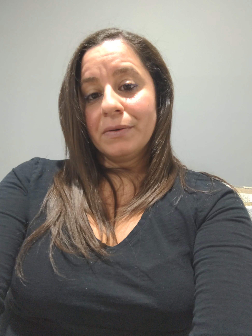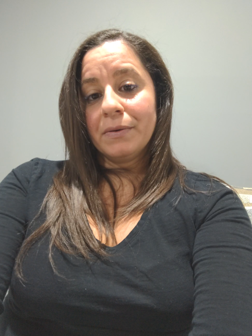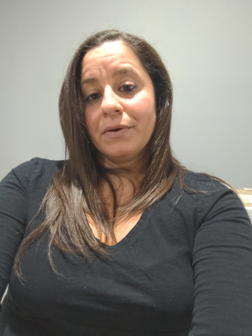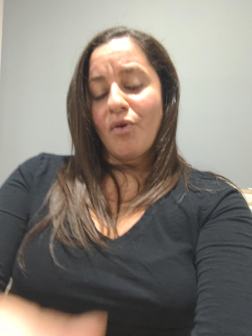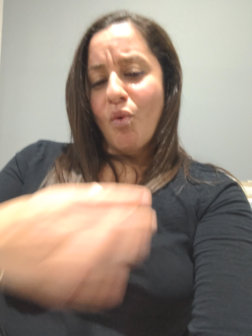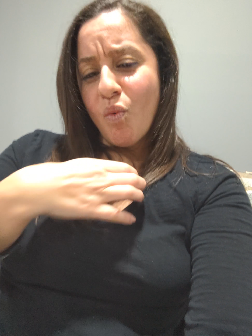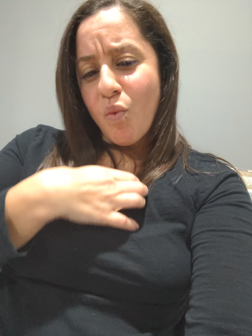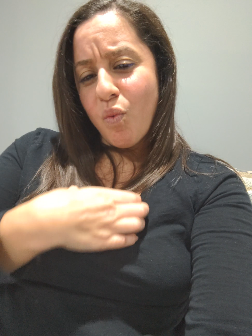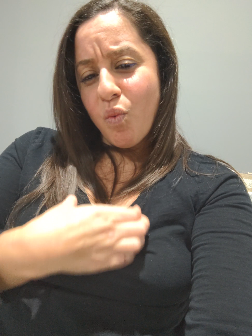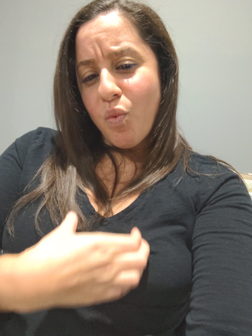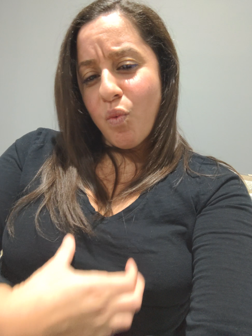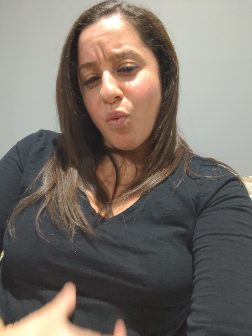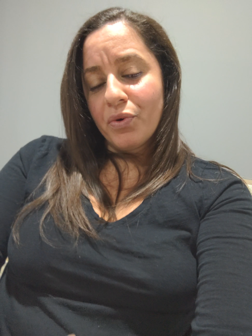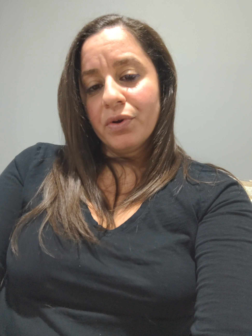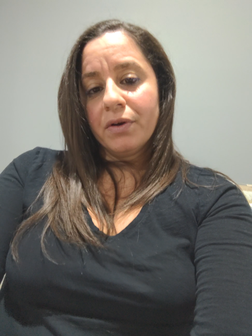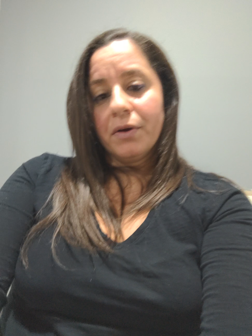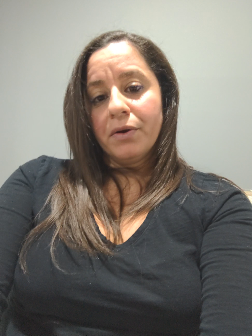hungry